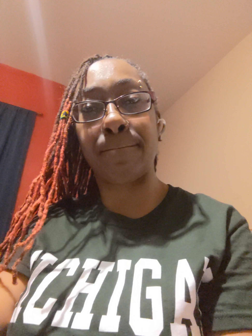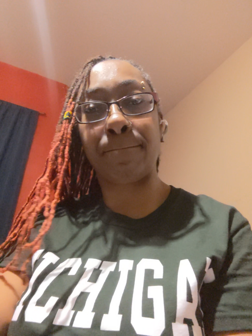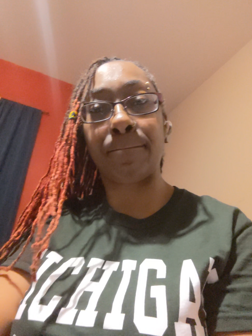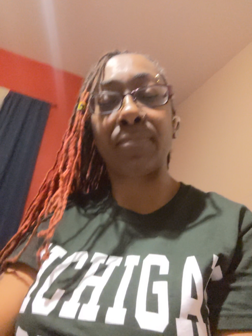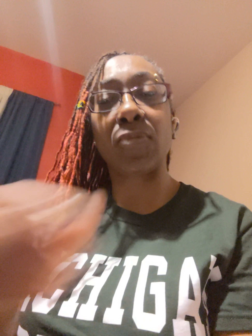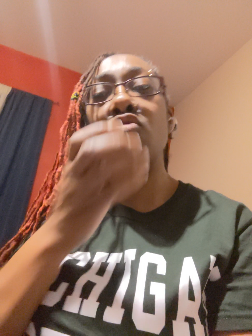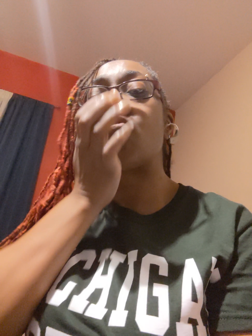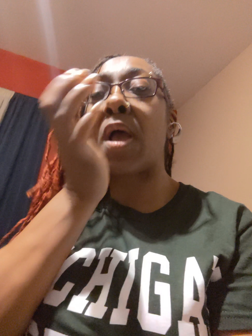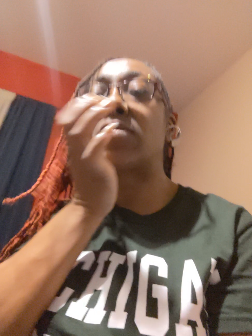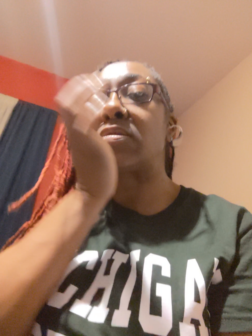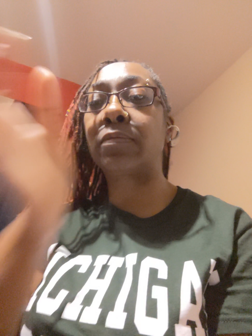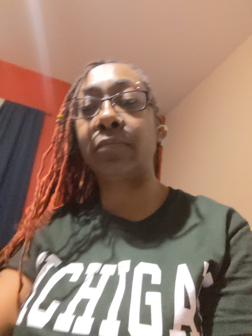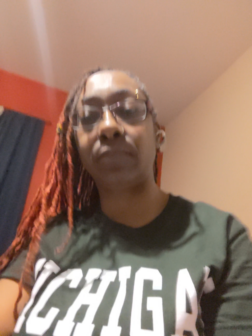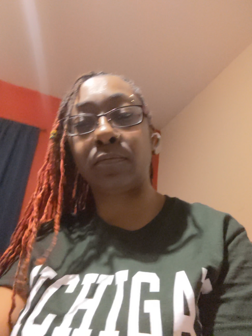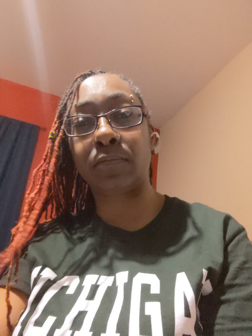grass